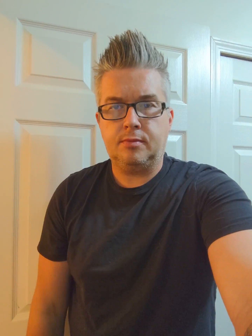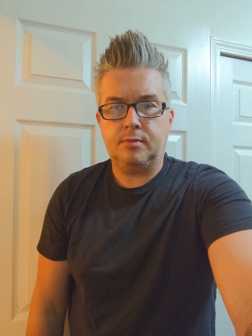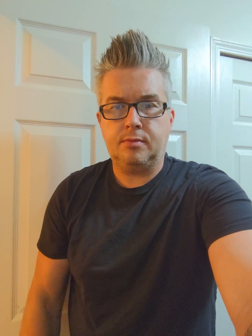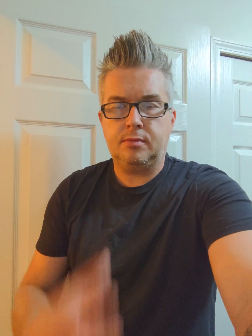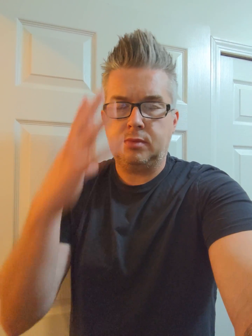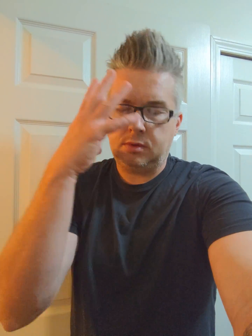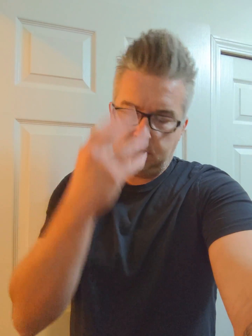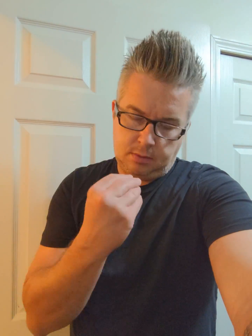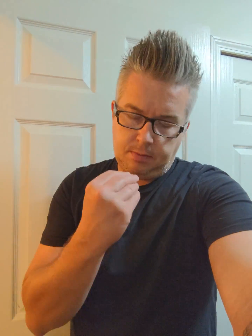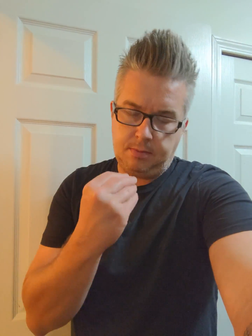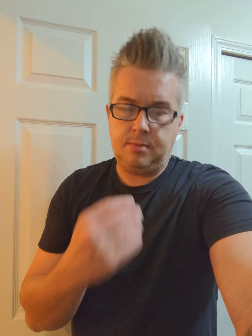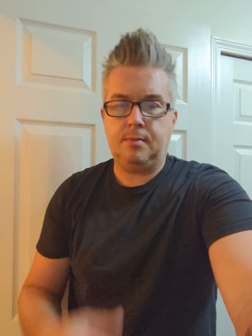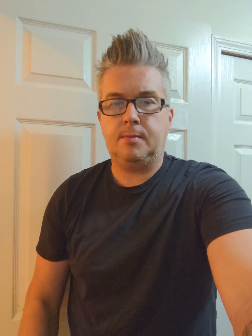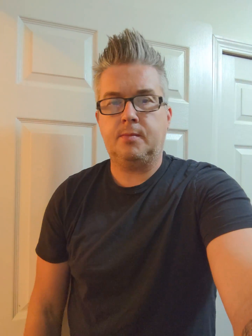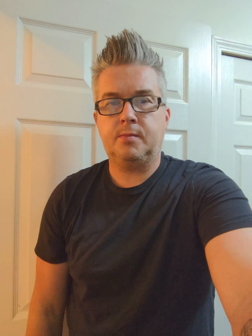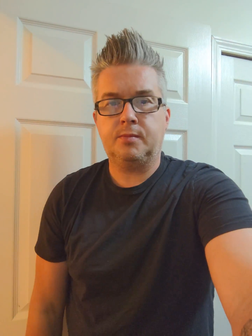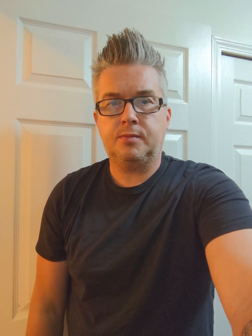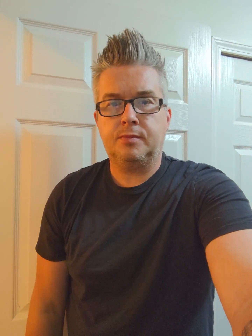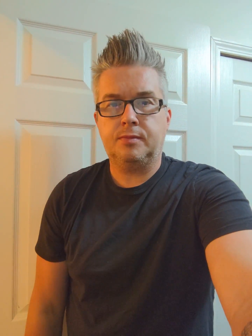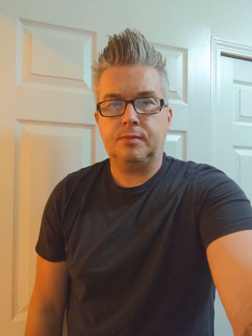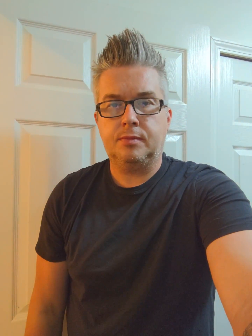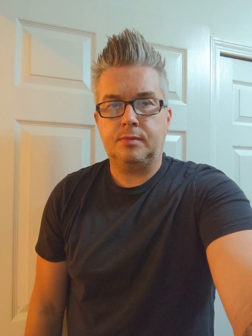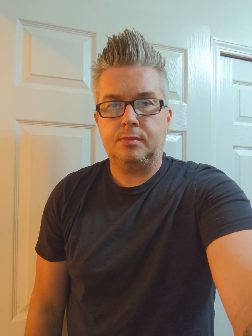asleep